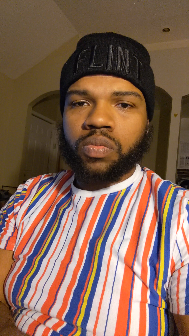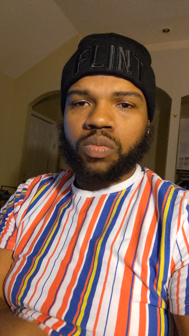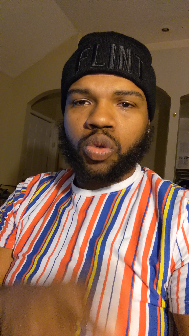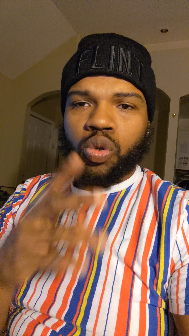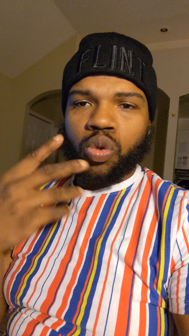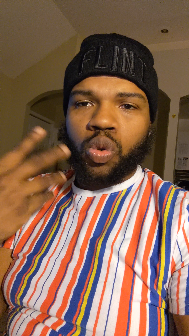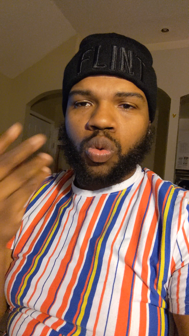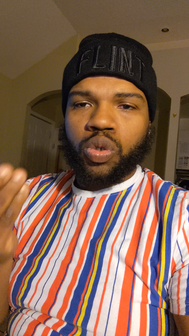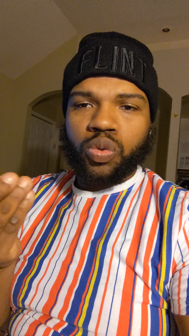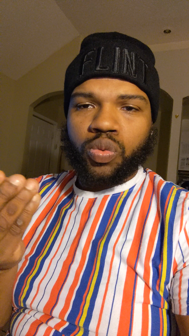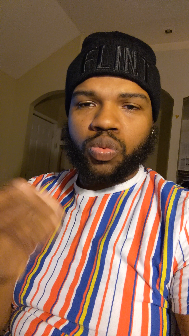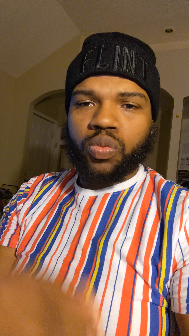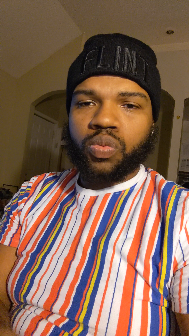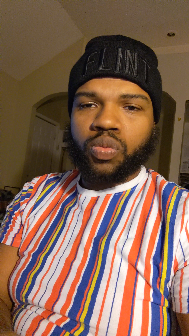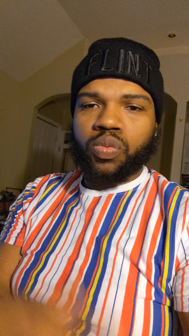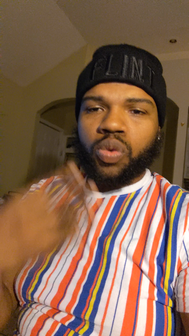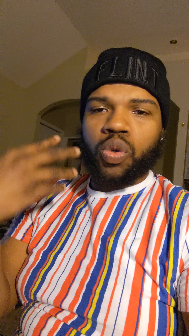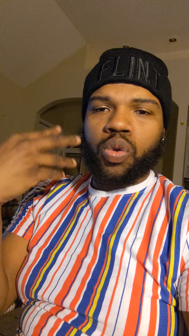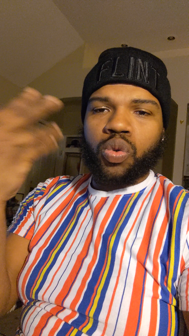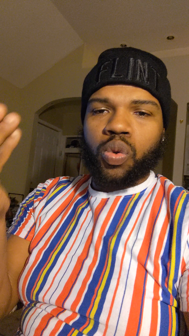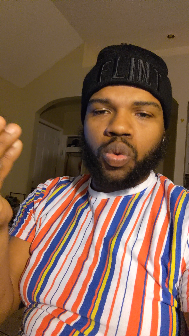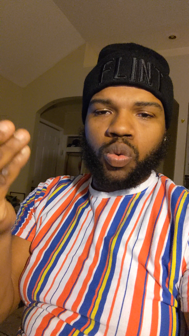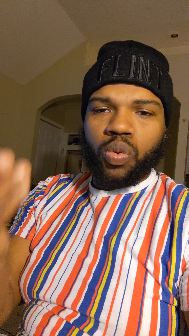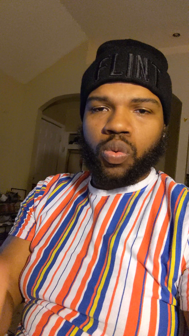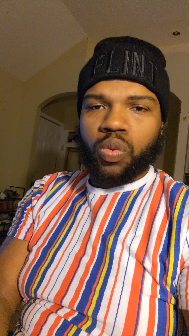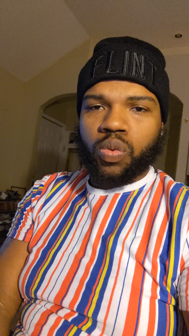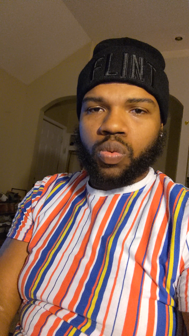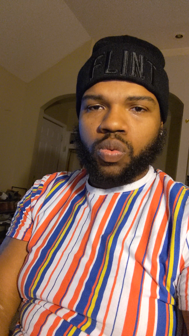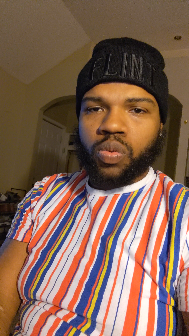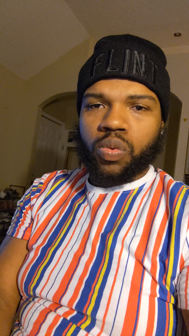going to